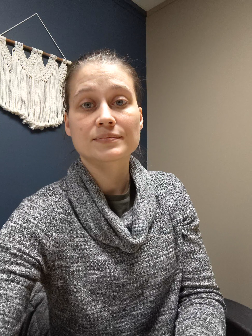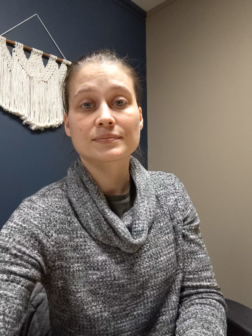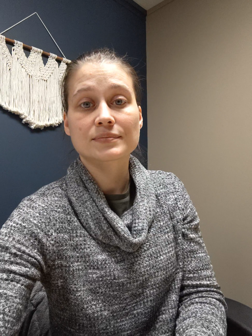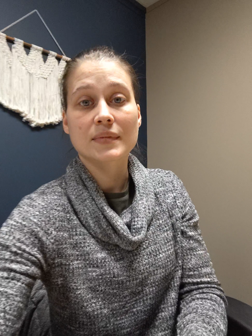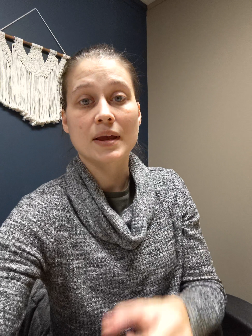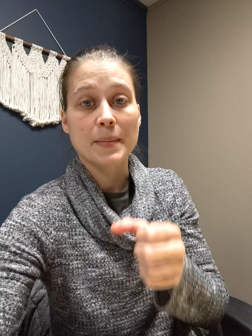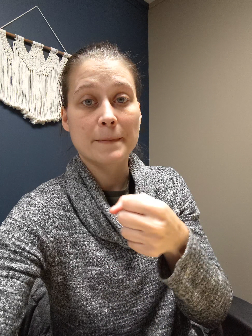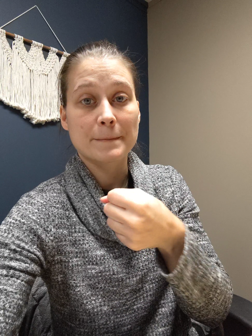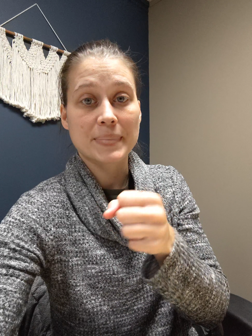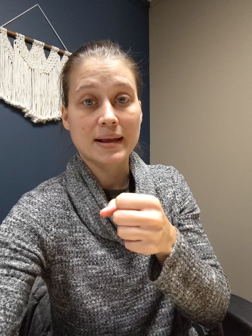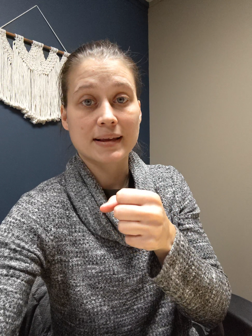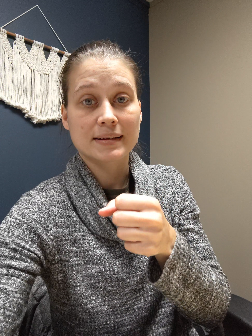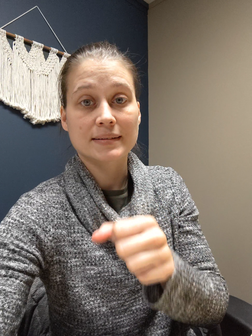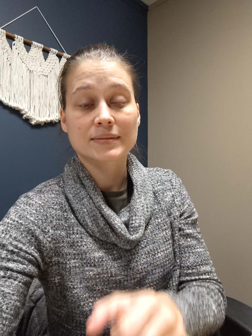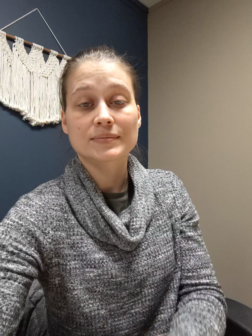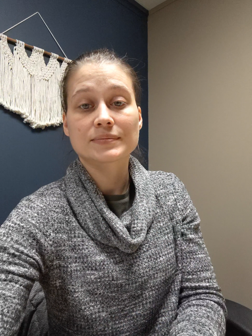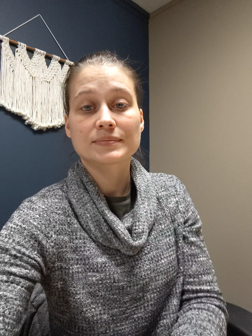make